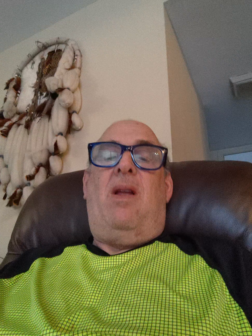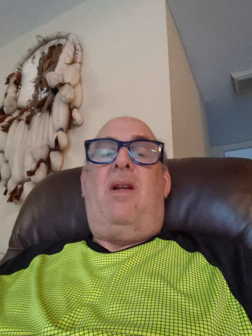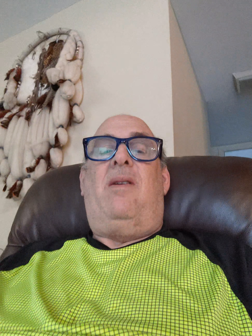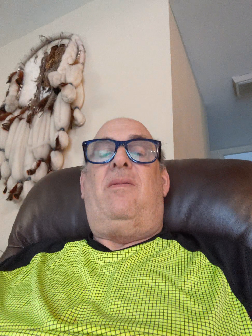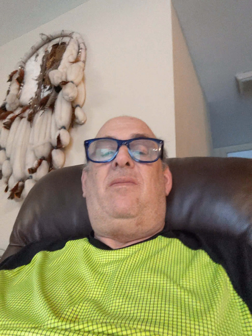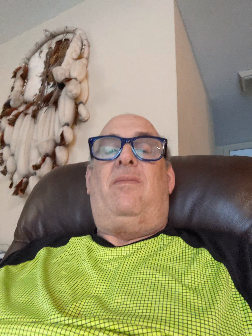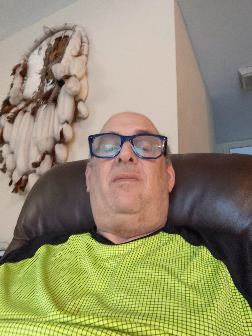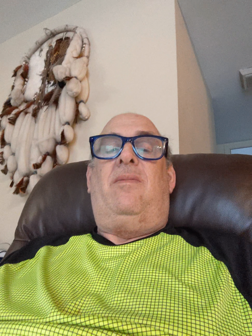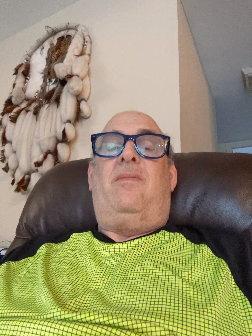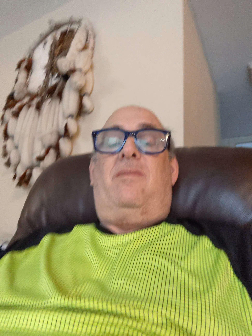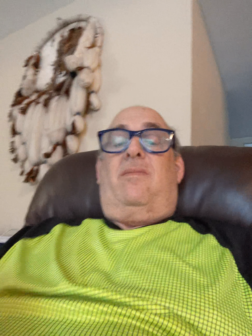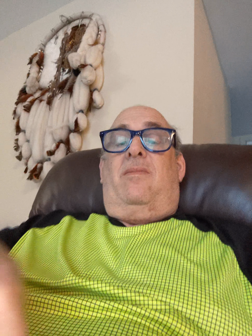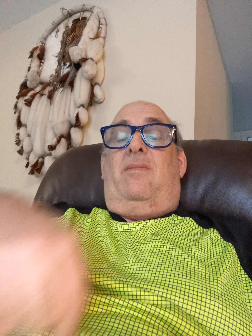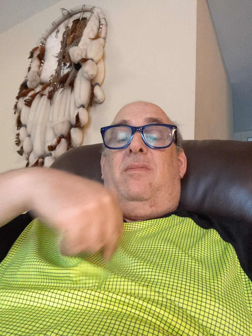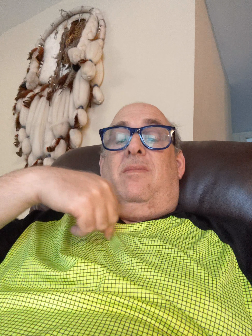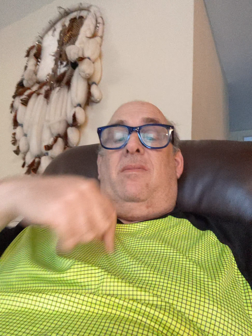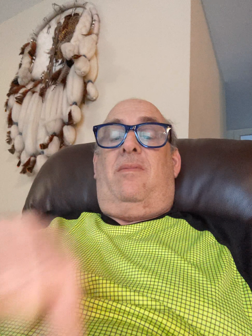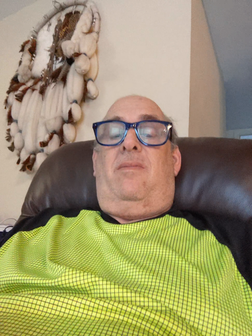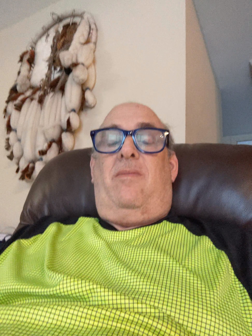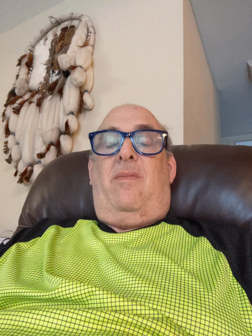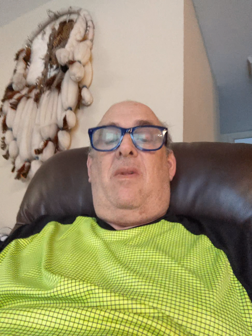zipper